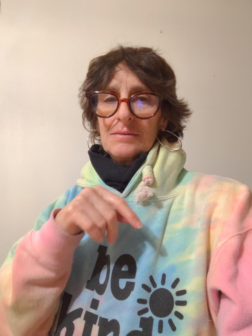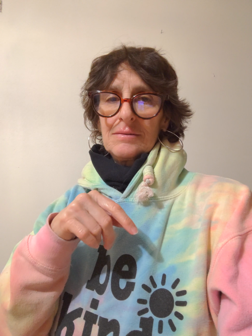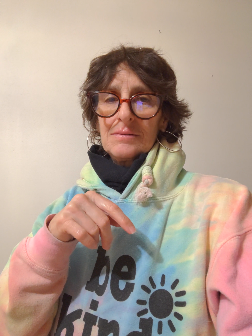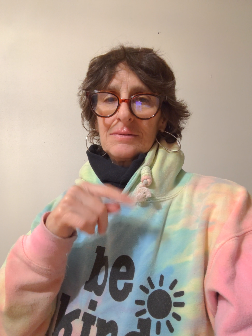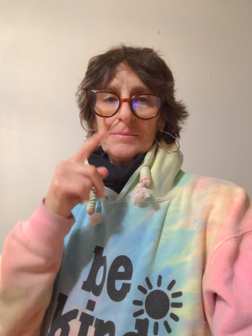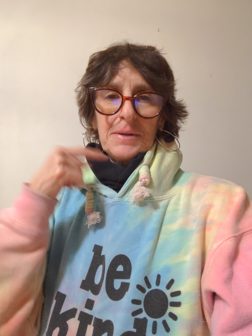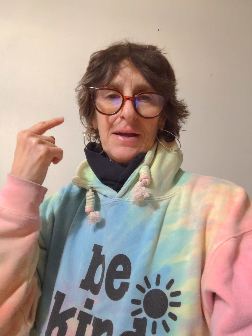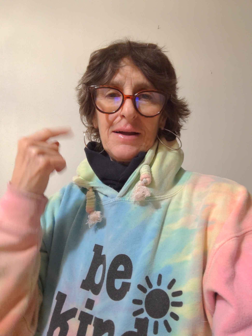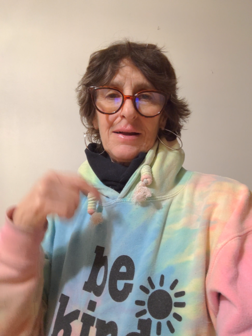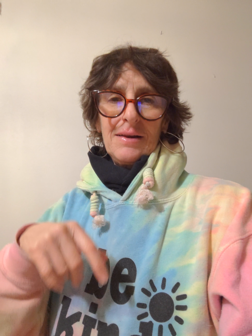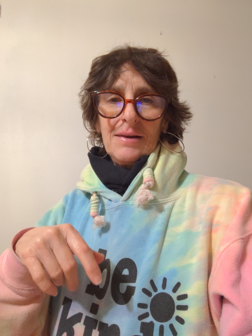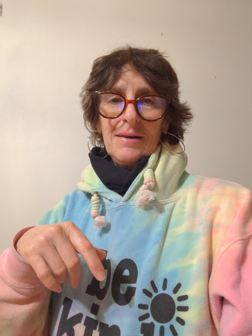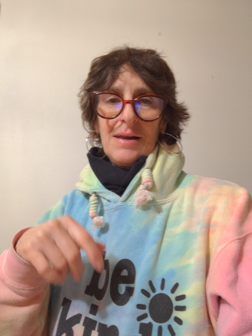smile